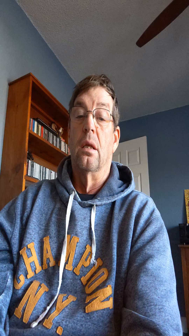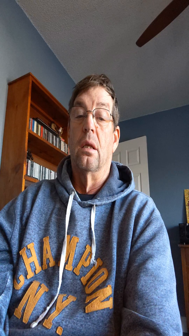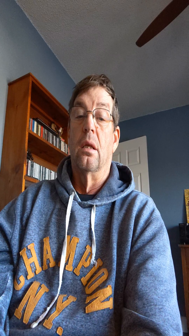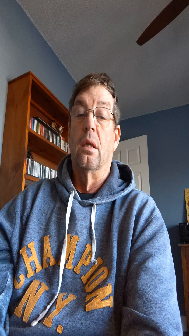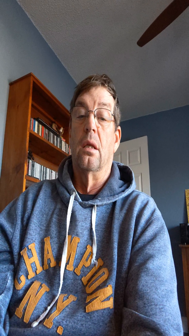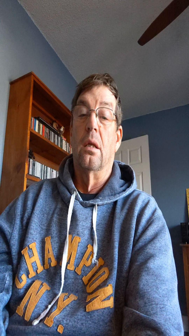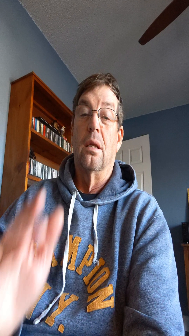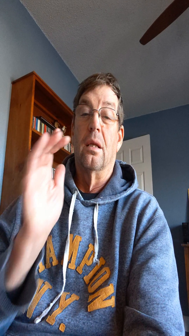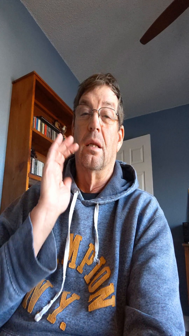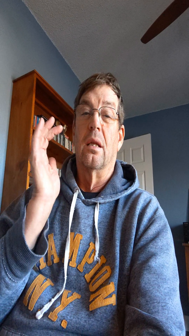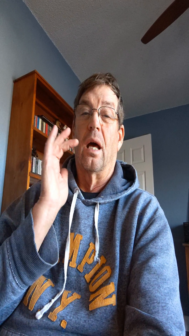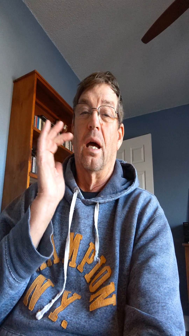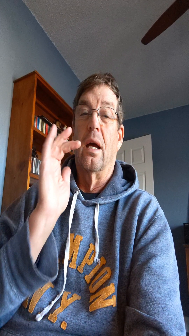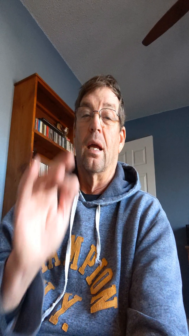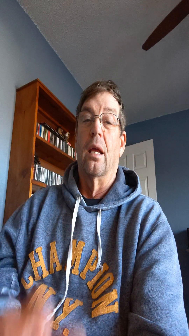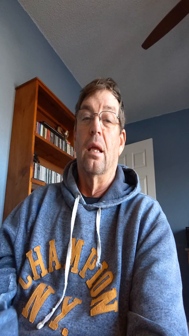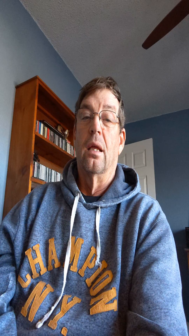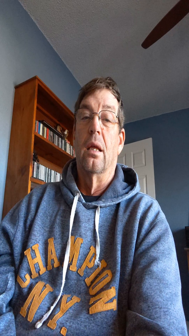yucky